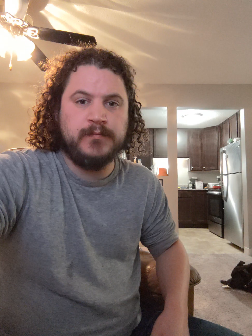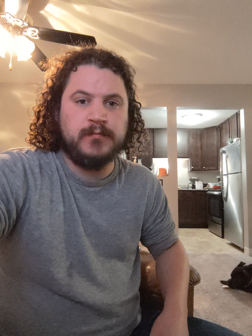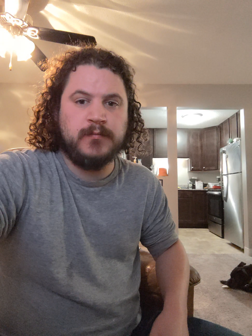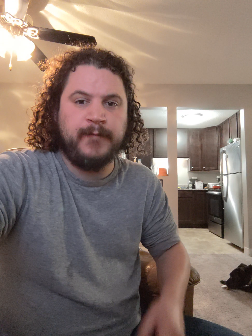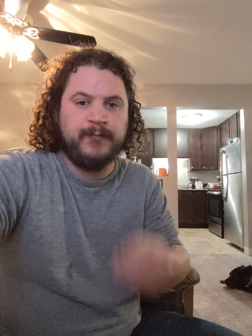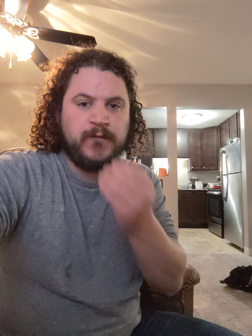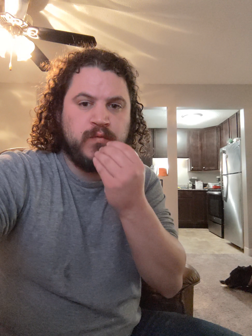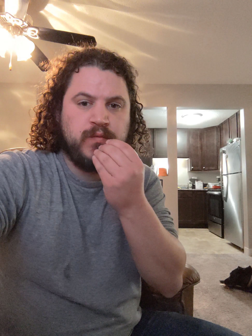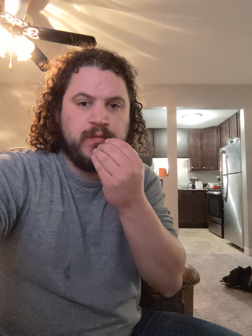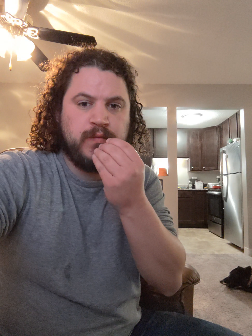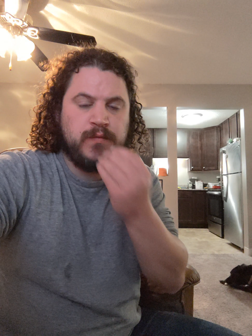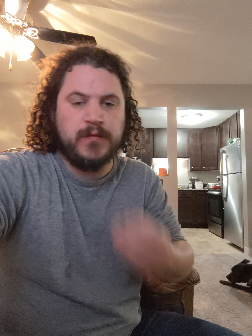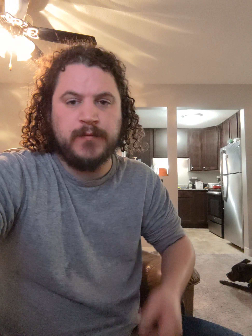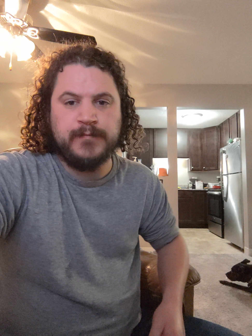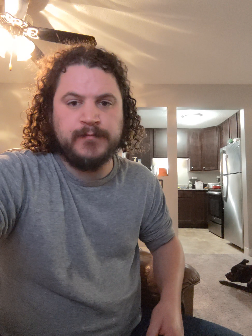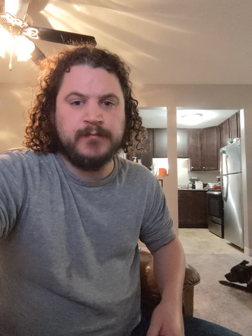food